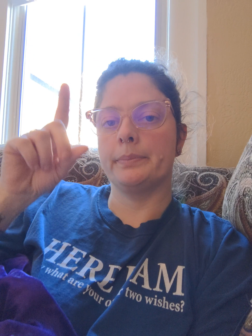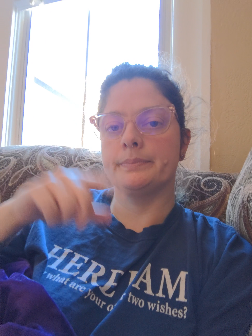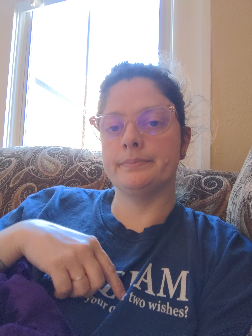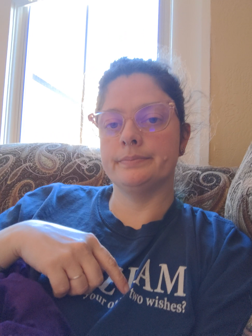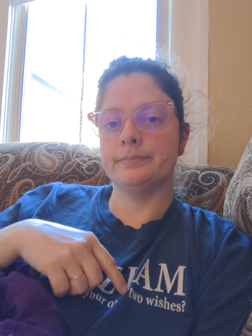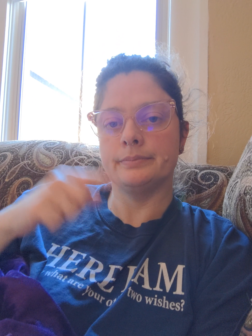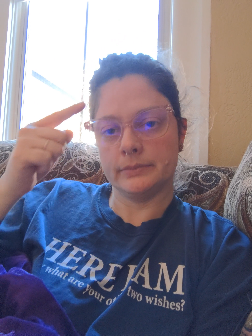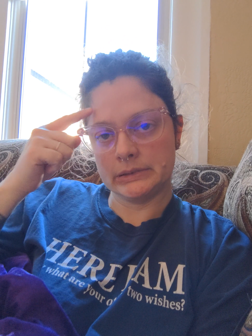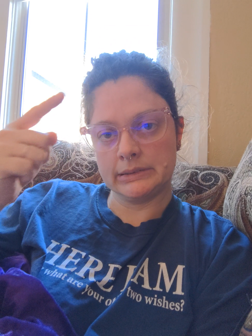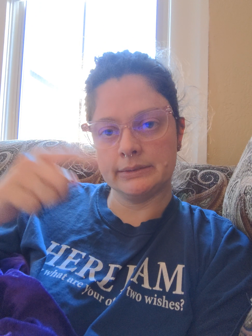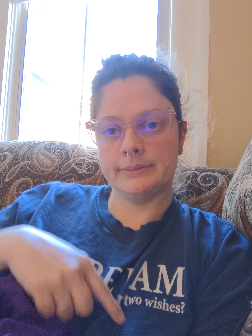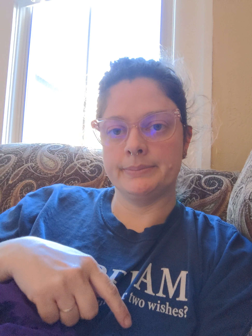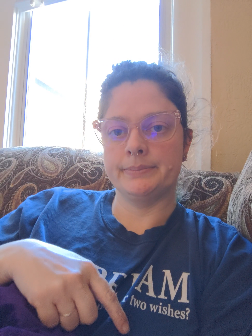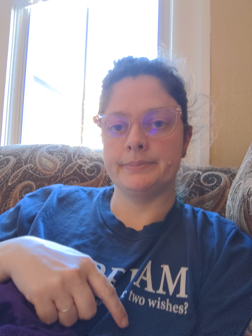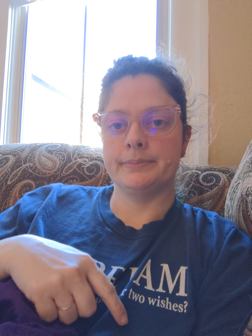penny